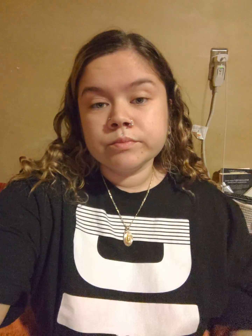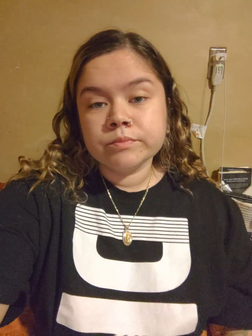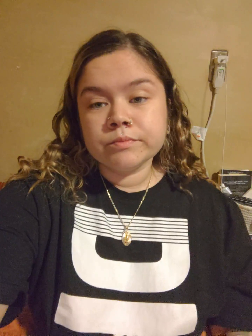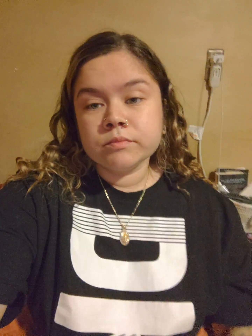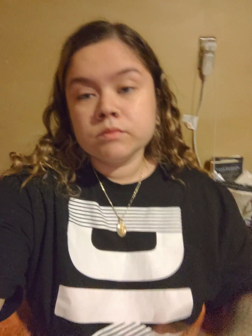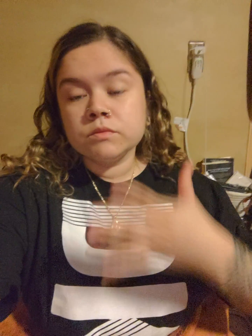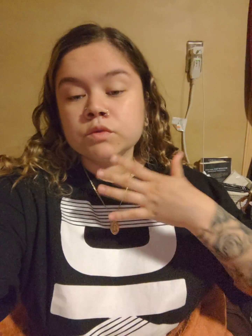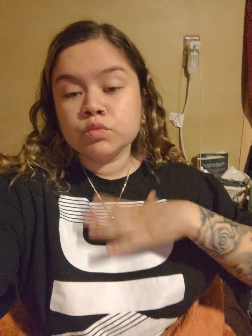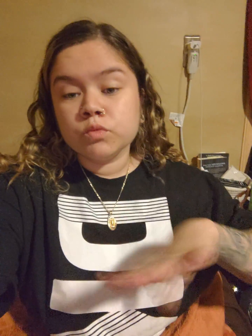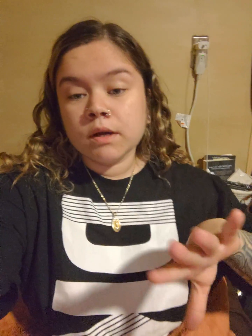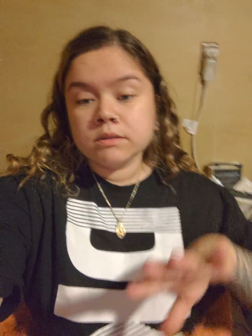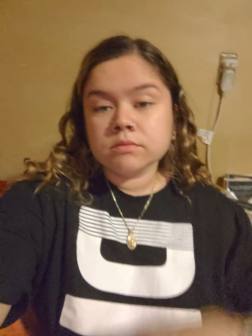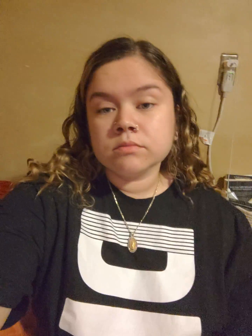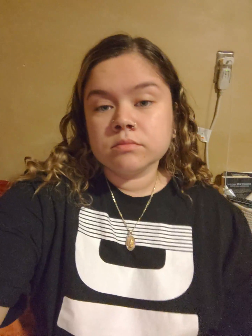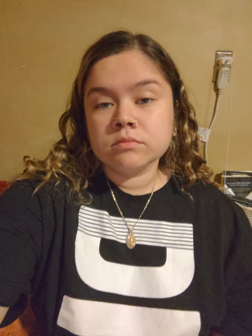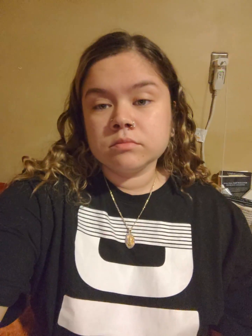dress